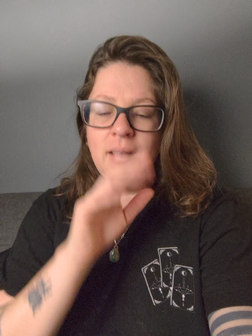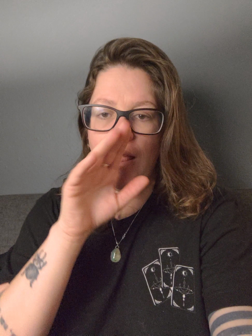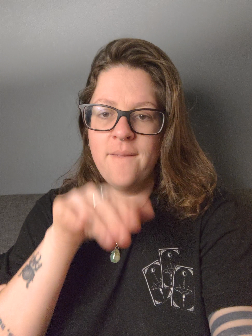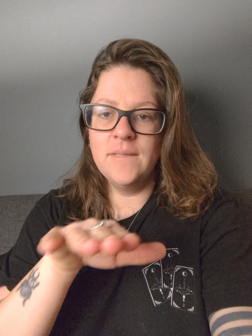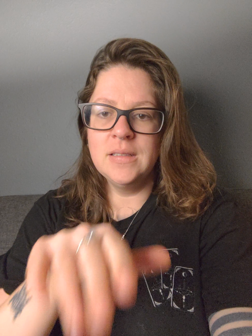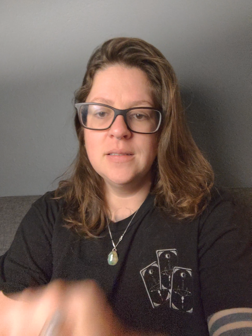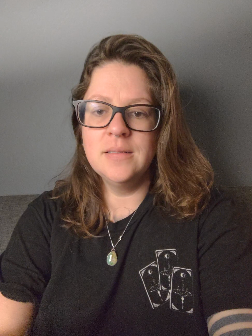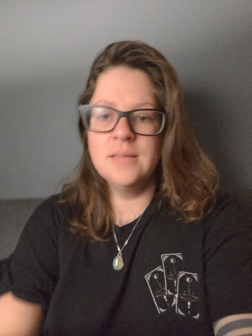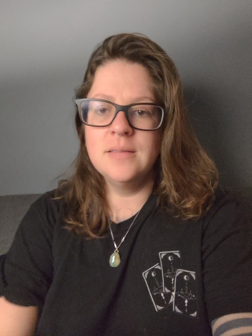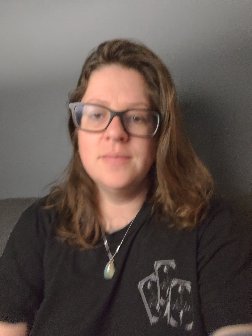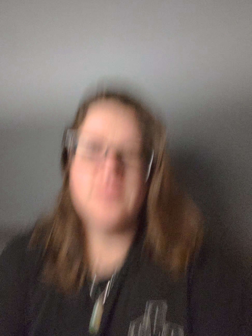elephant